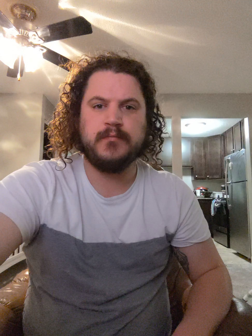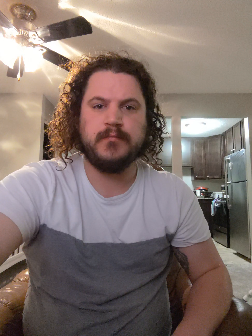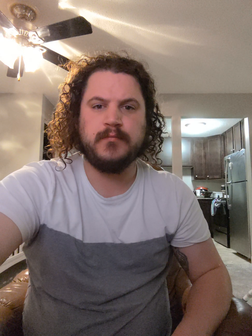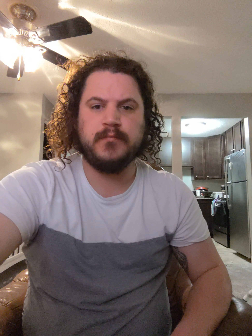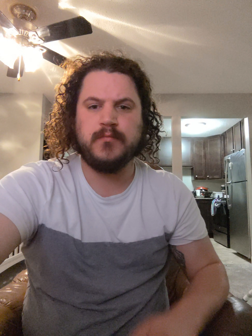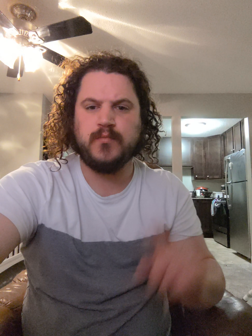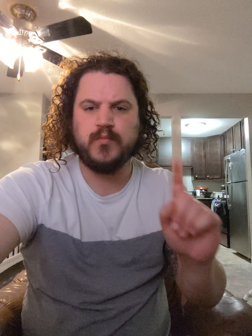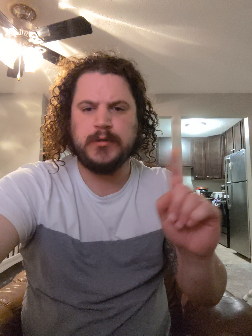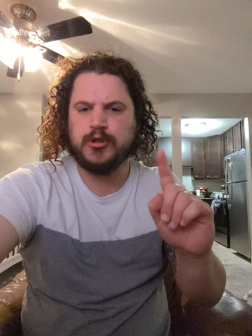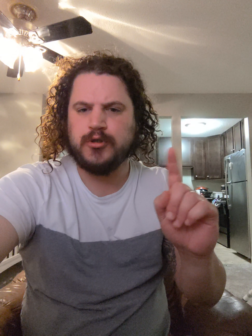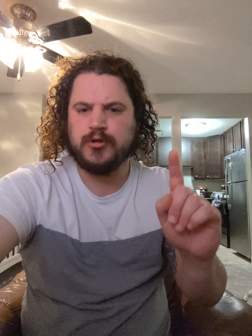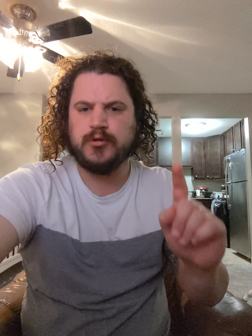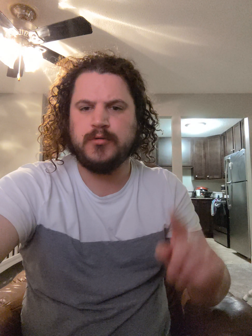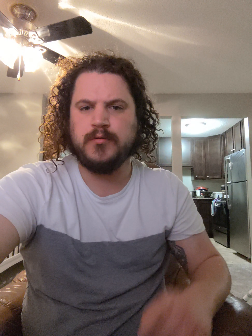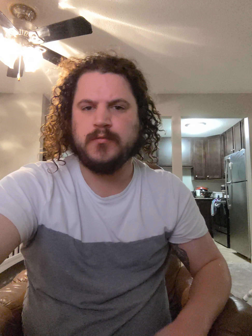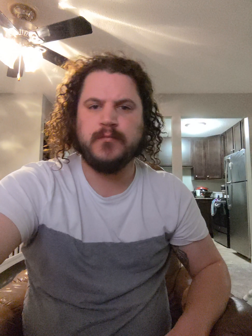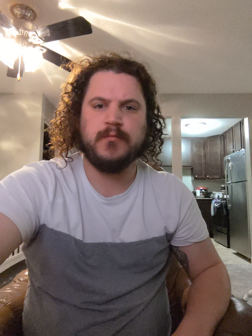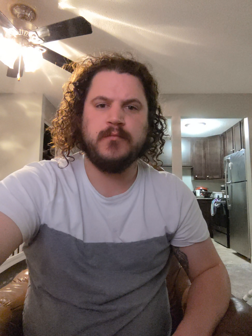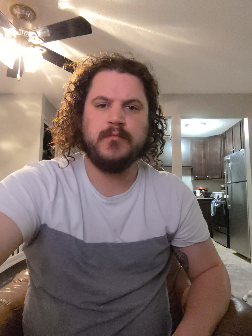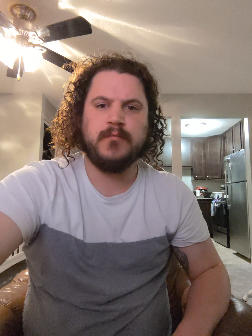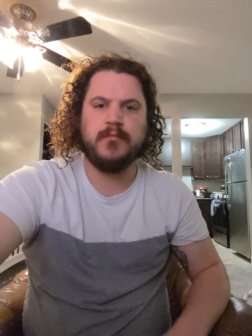where